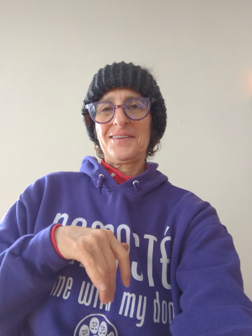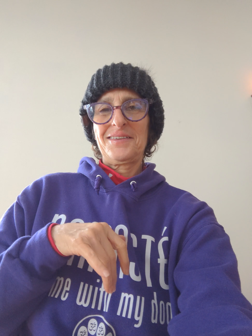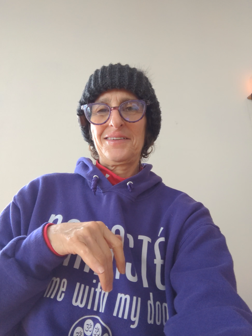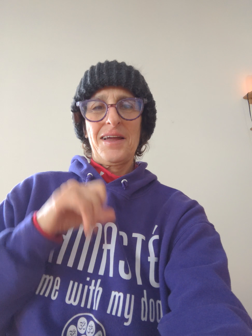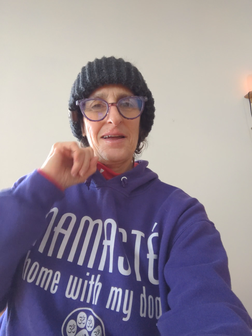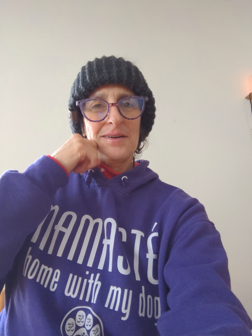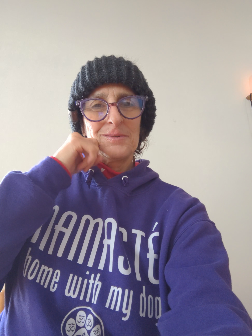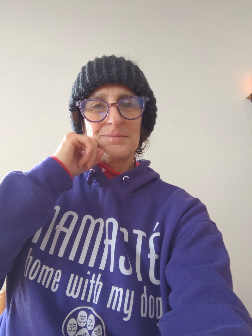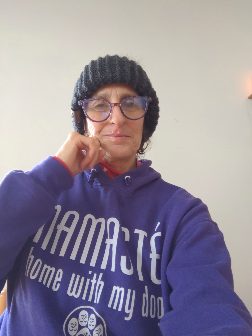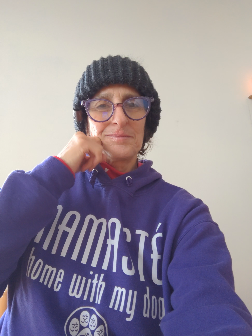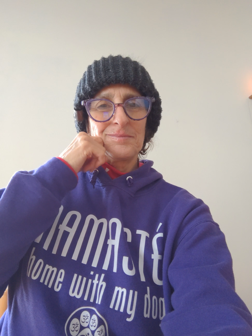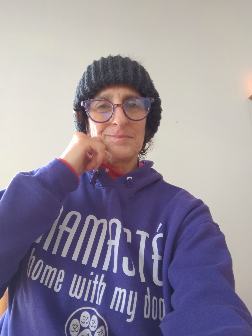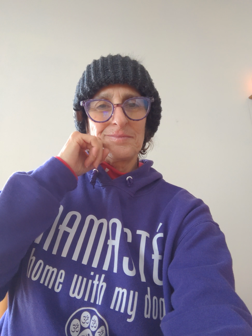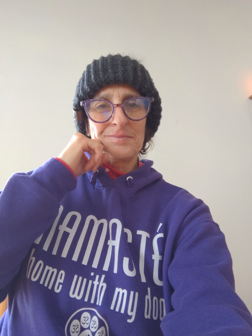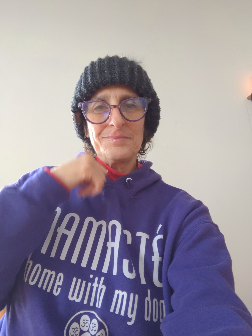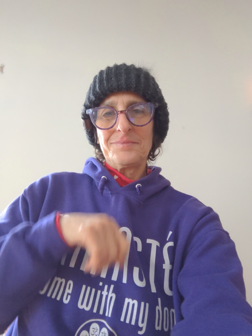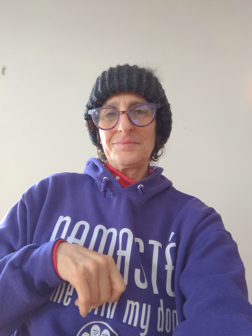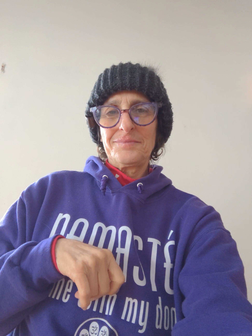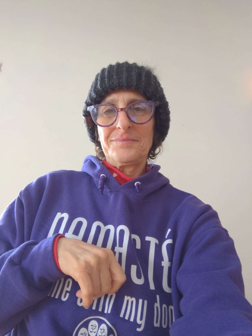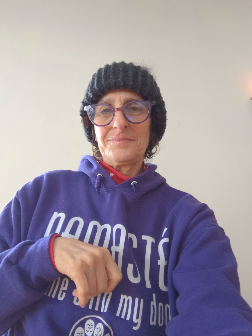apple